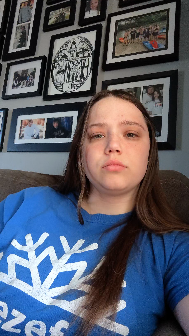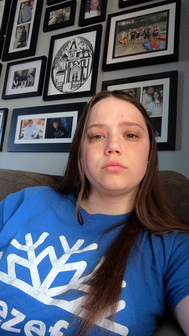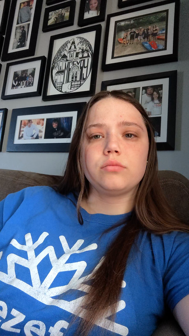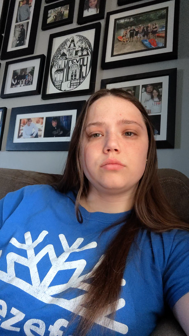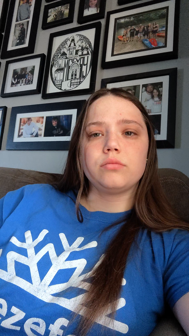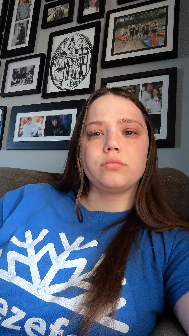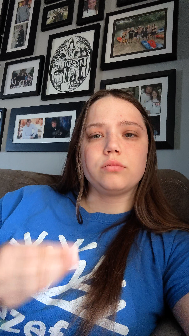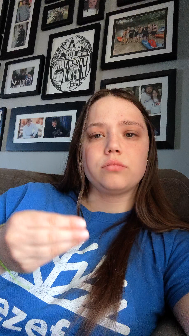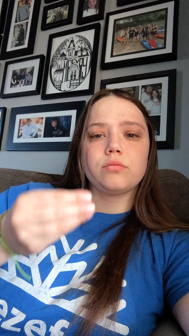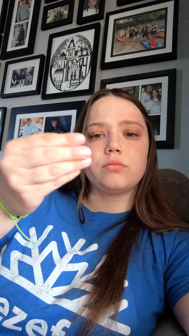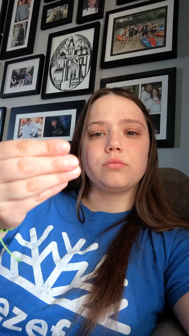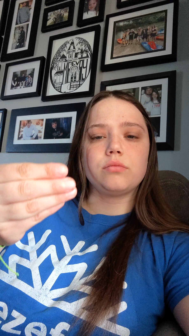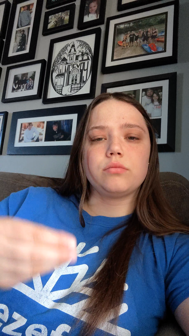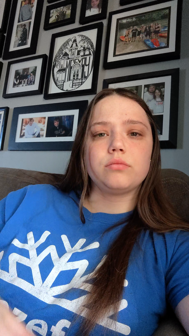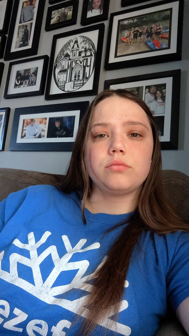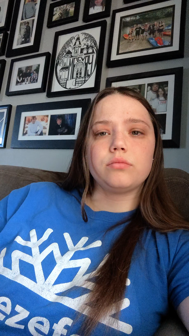buy